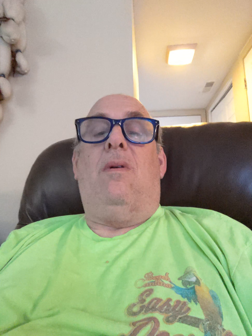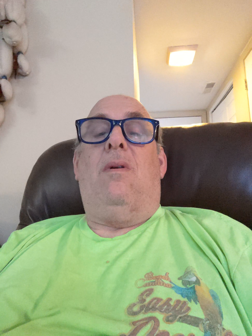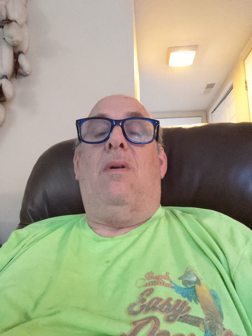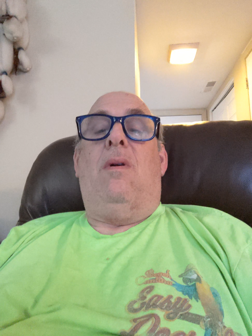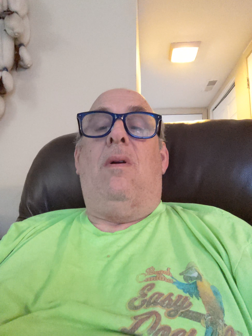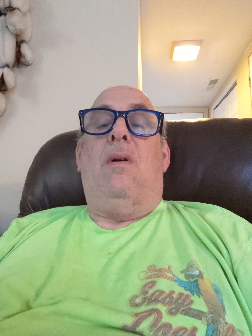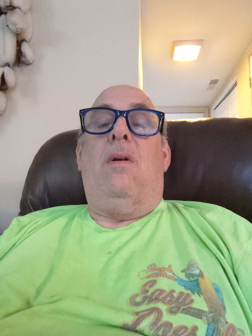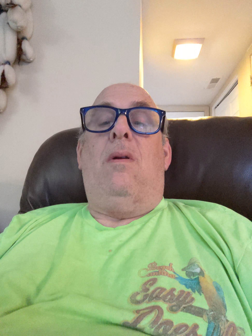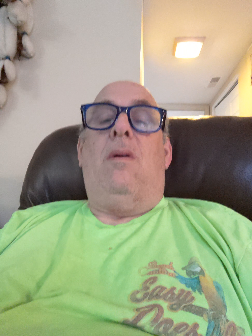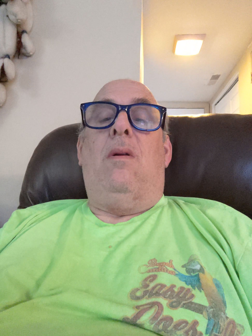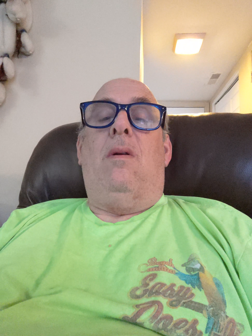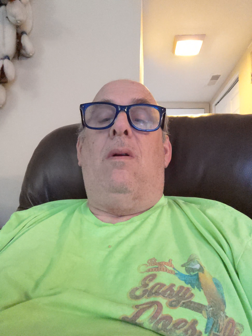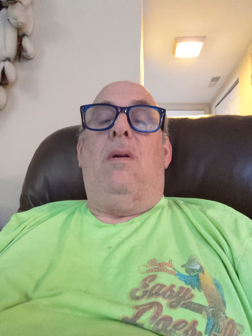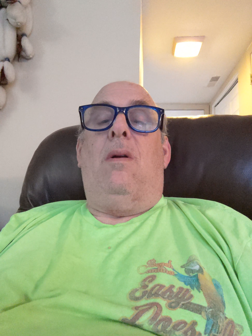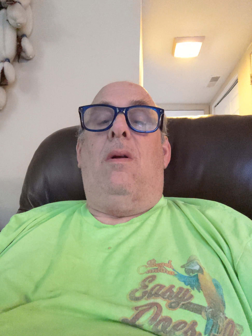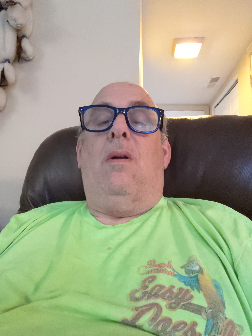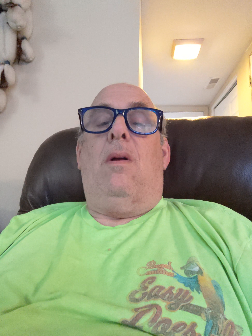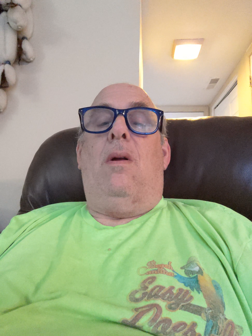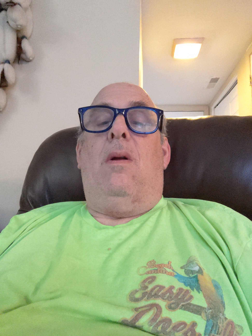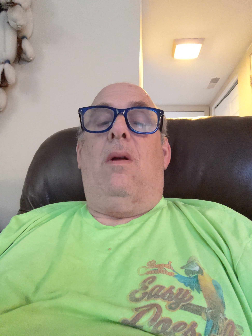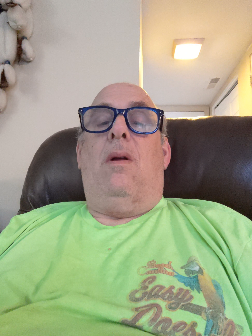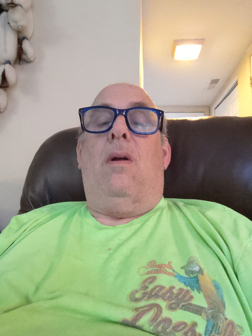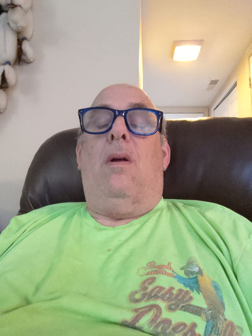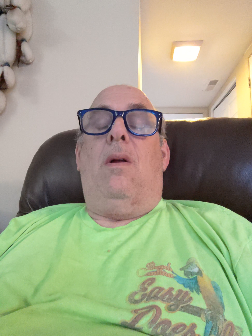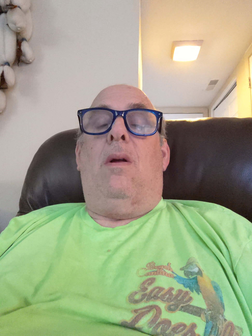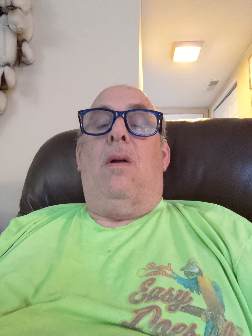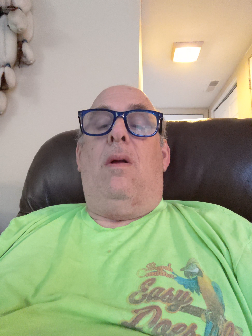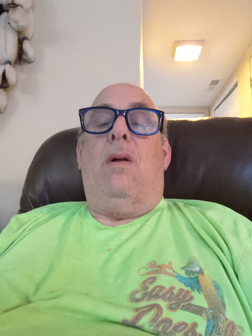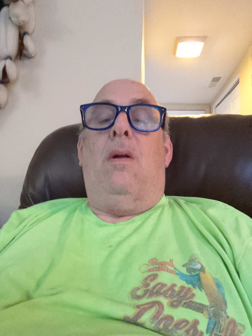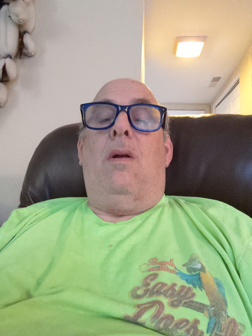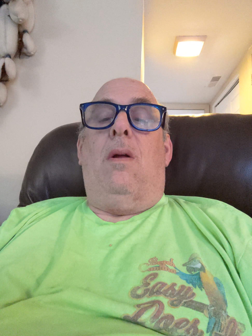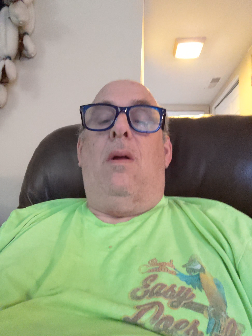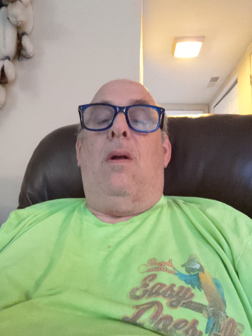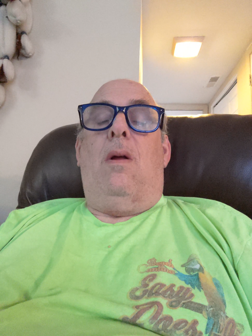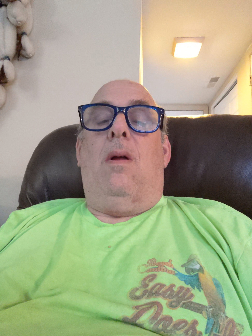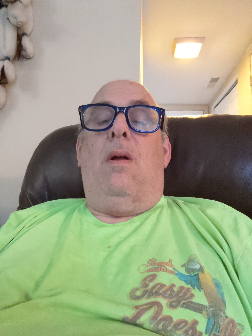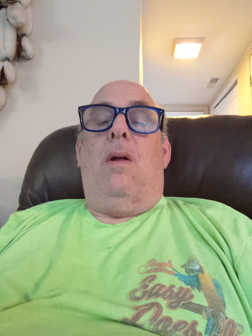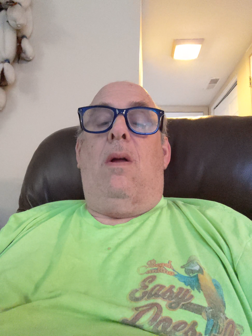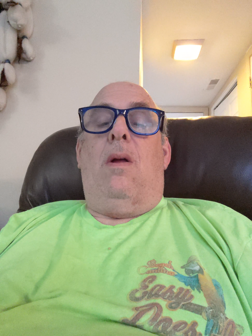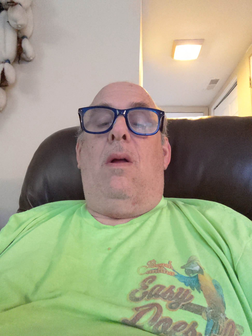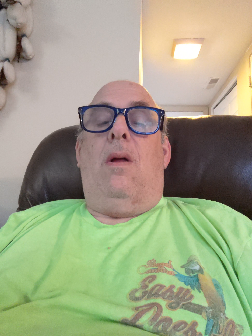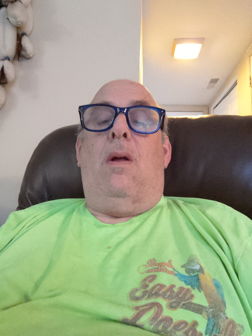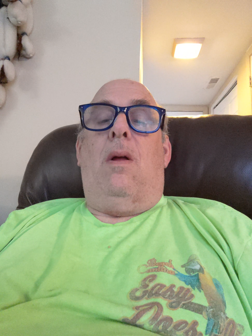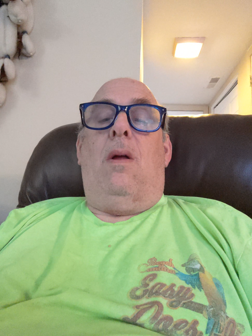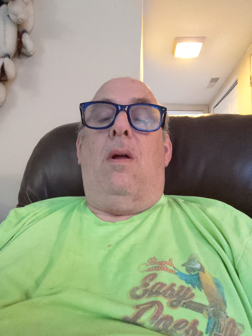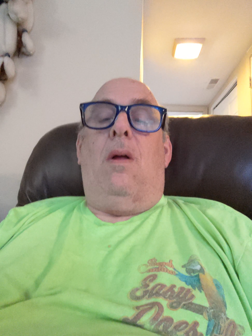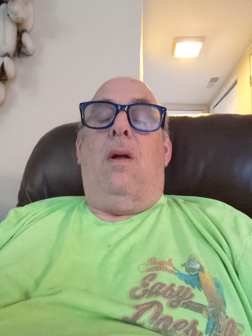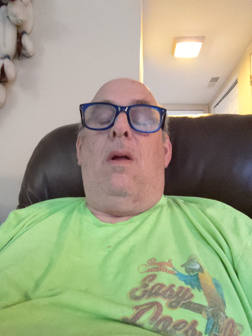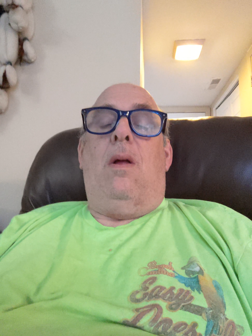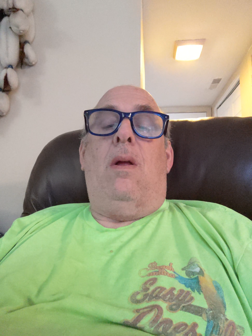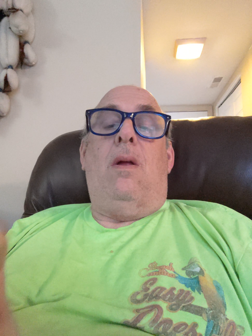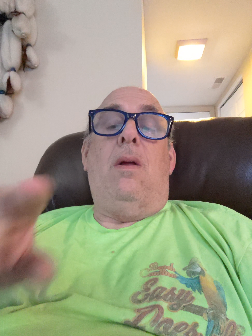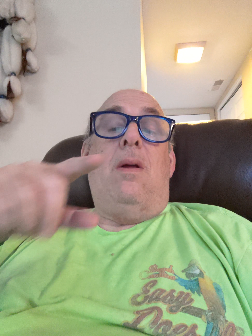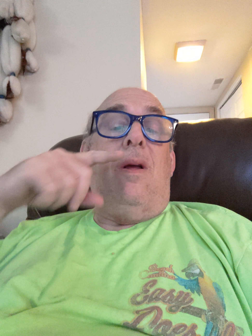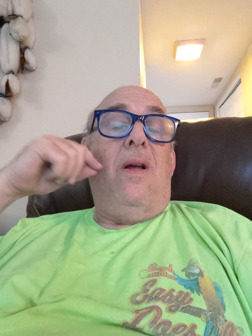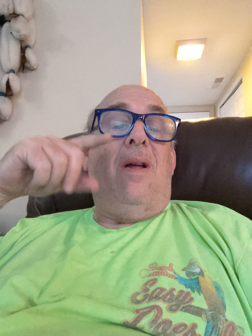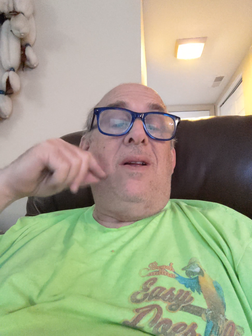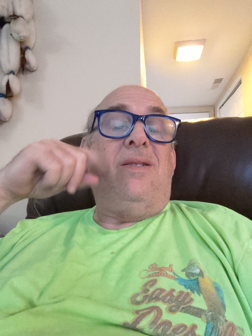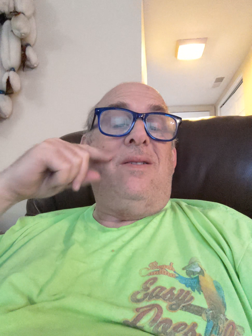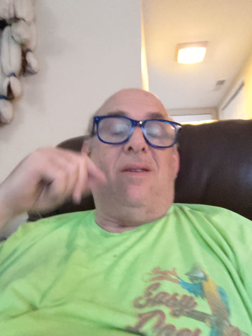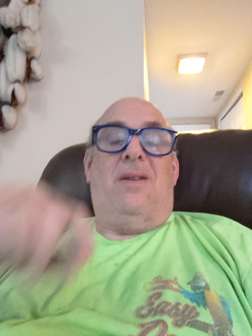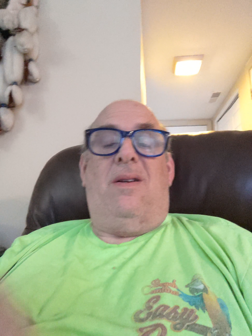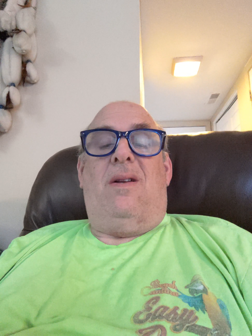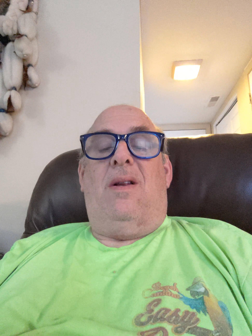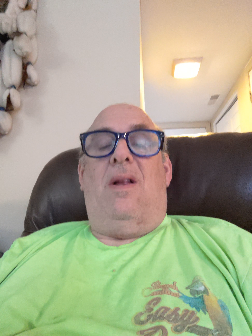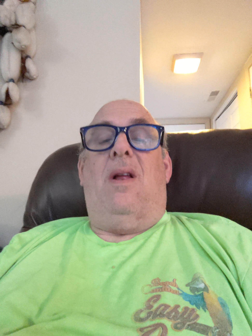cat